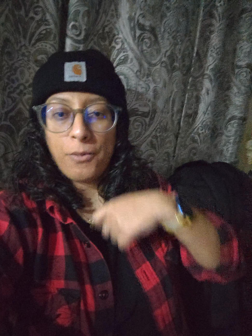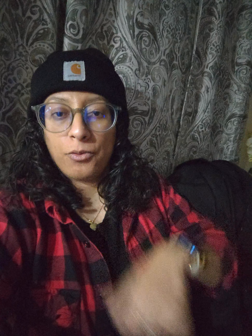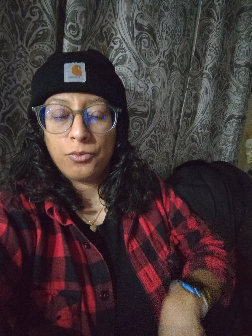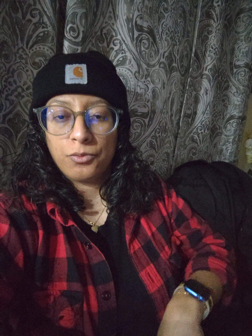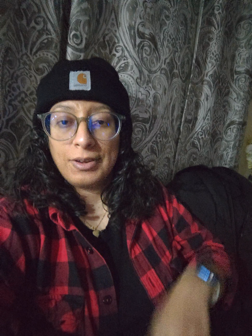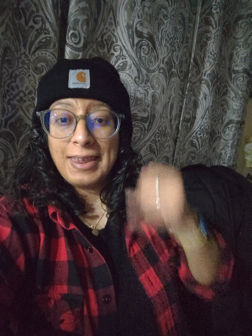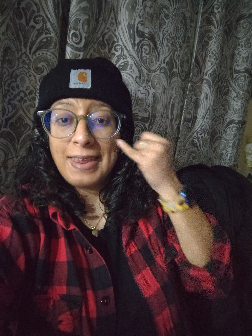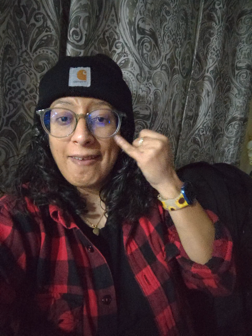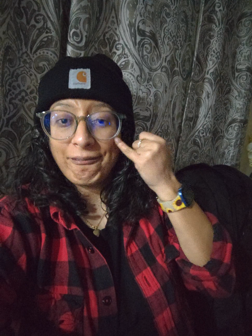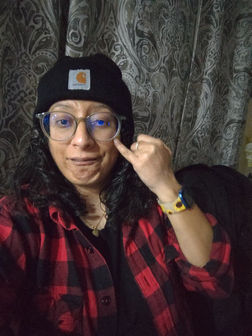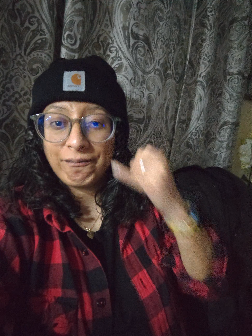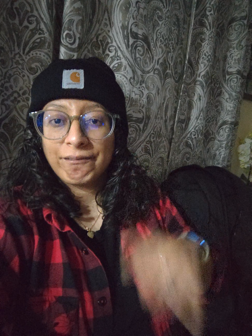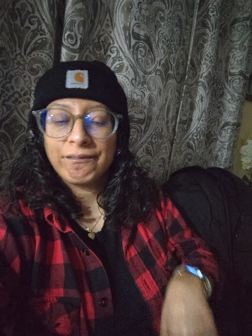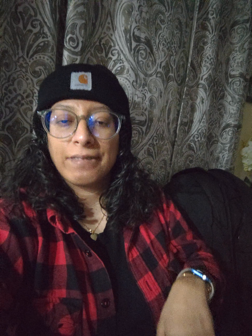if